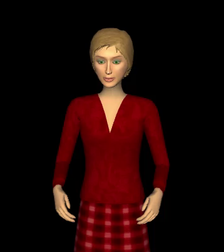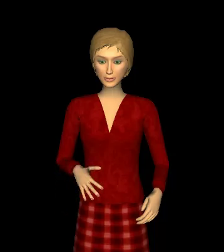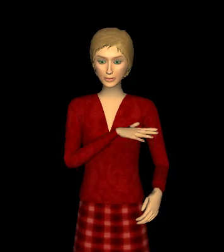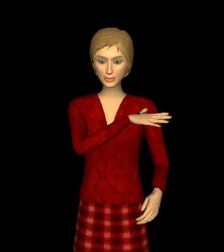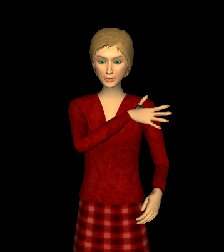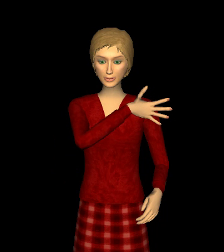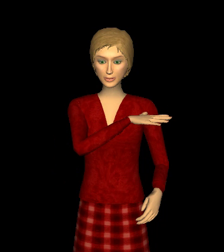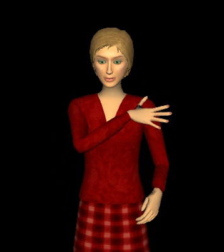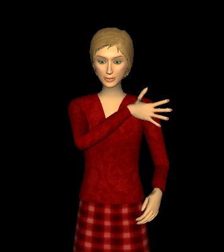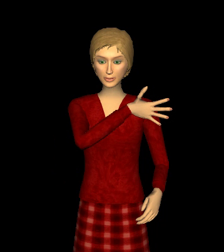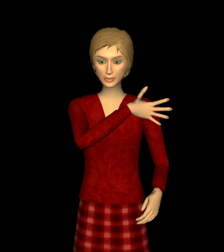أستاذ